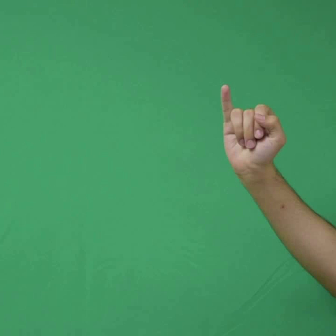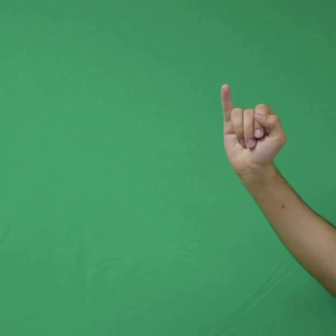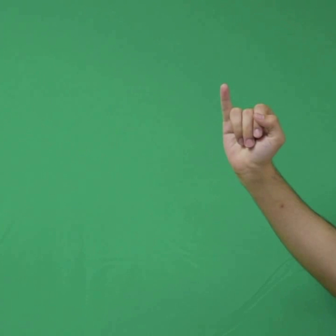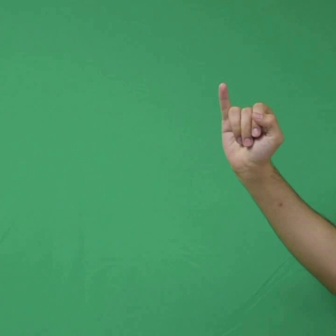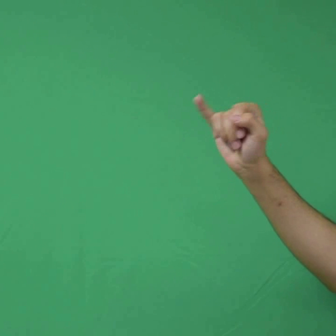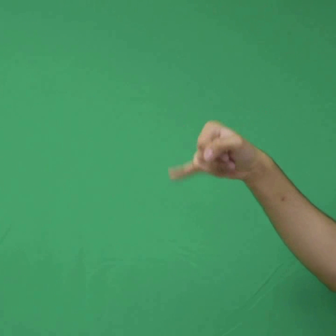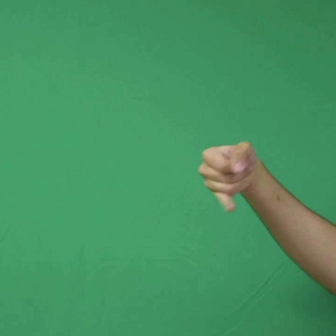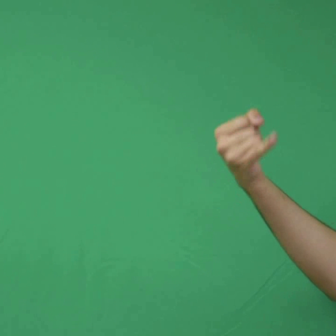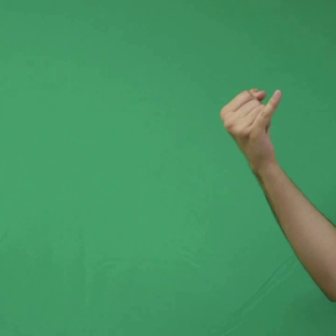J